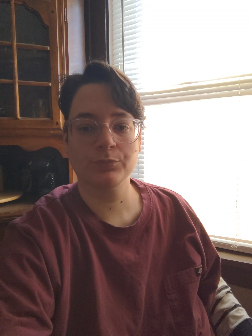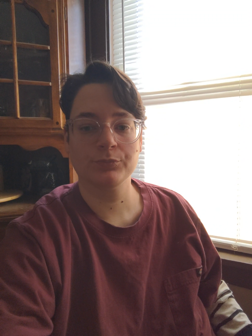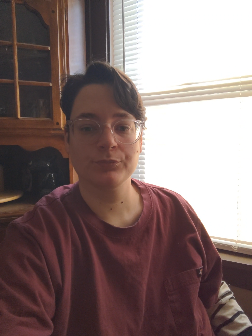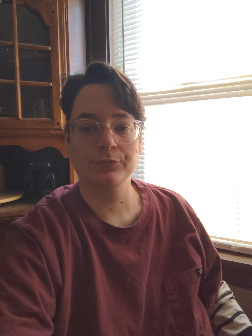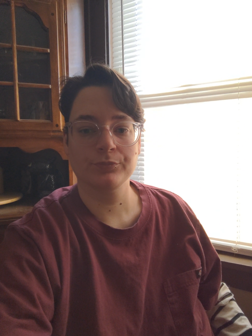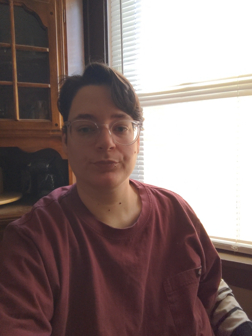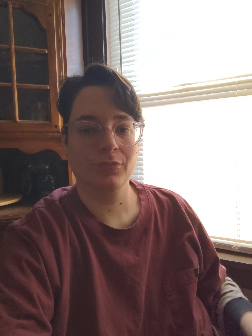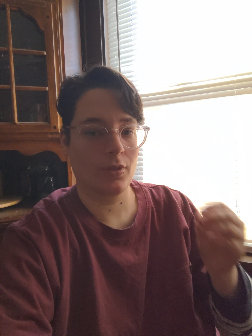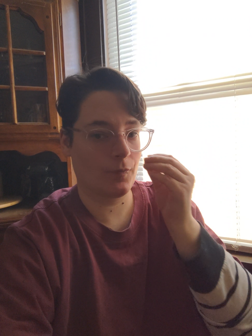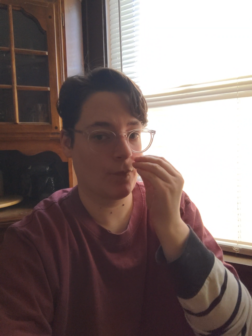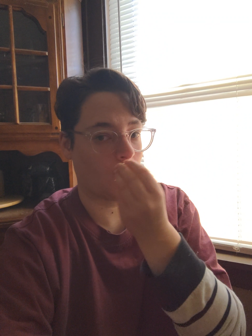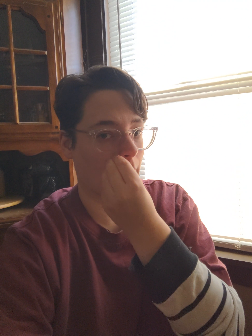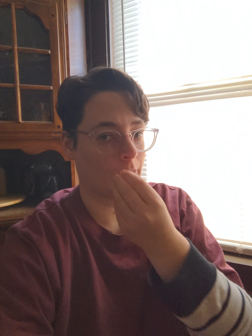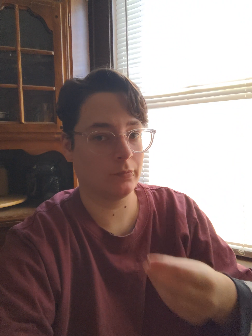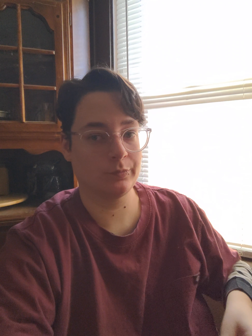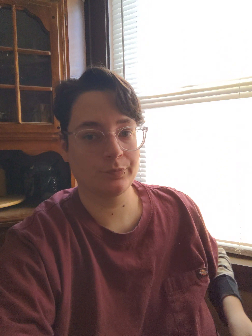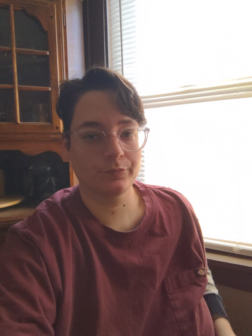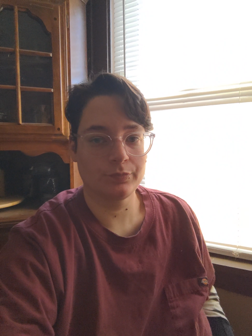flower